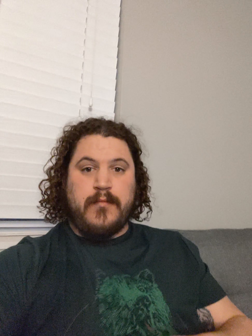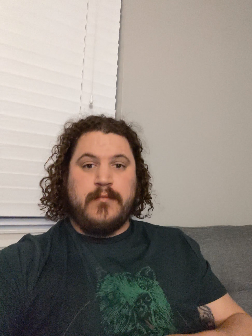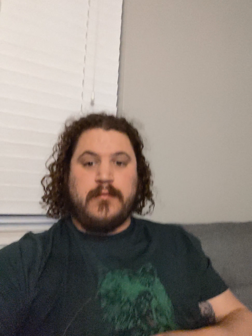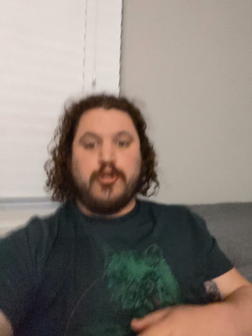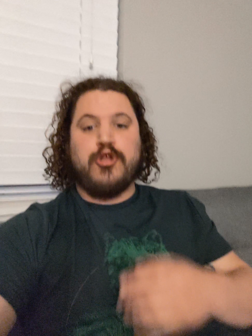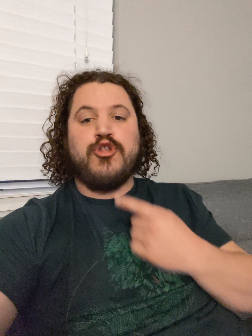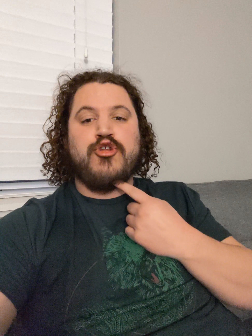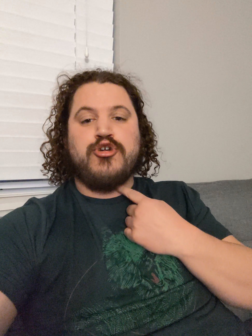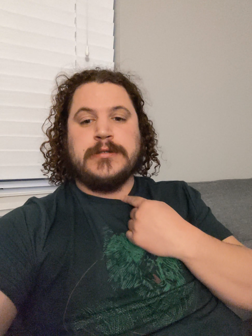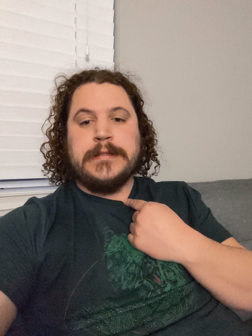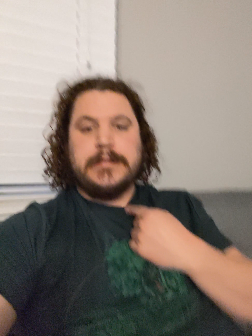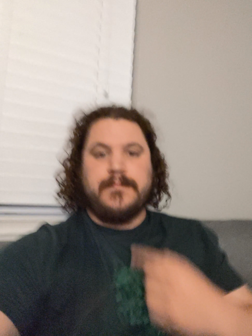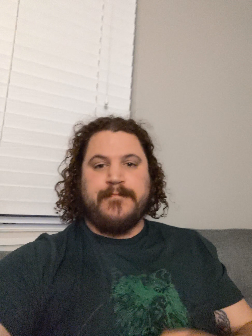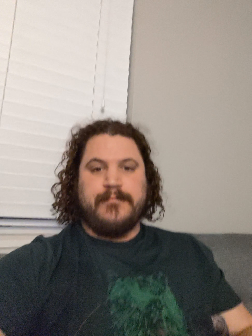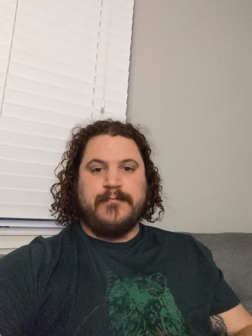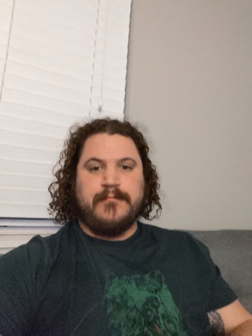thirsty